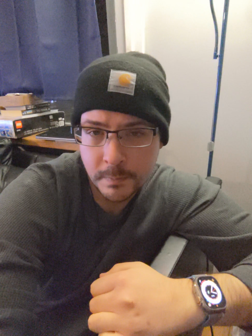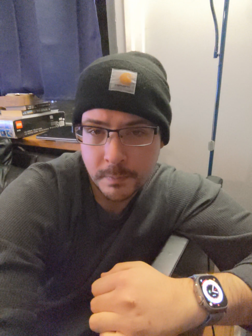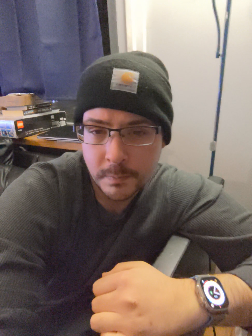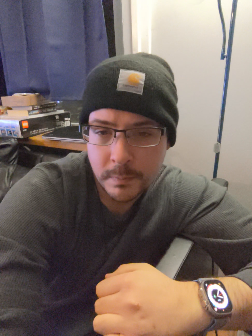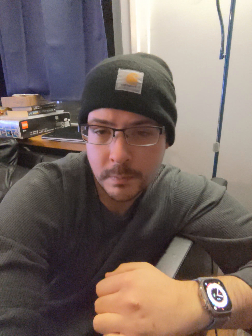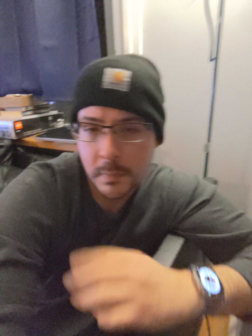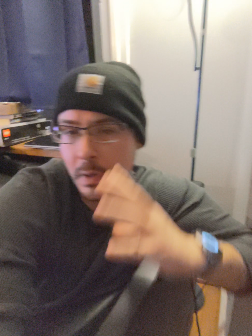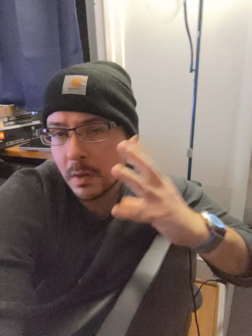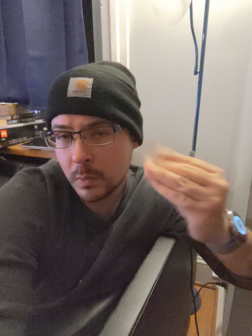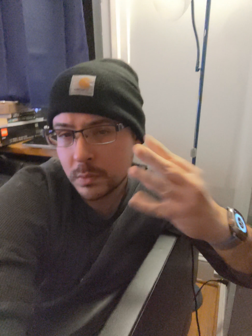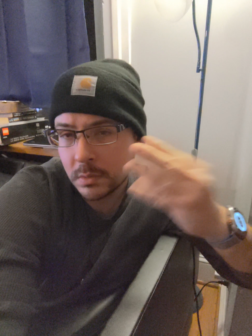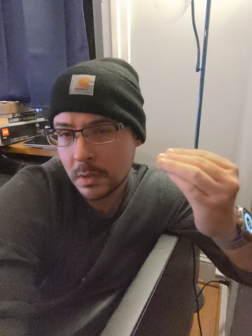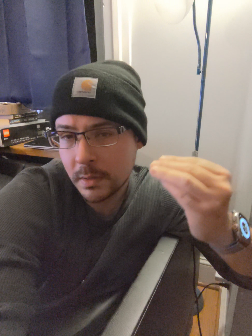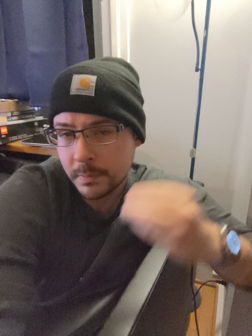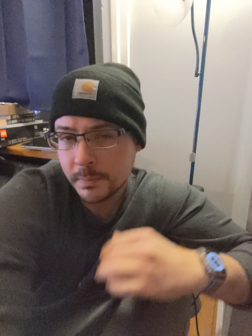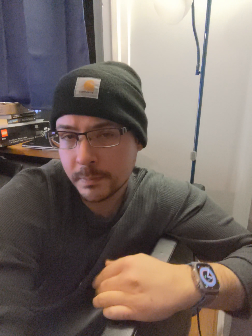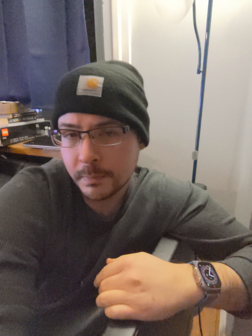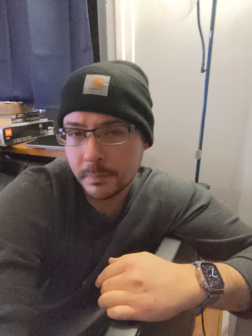outside